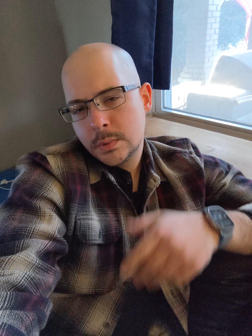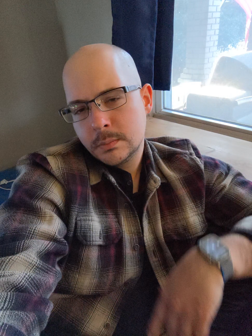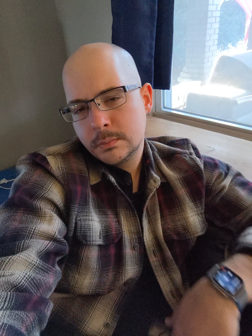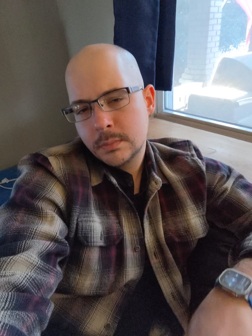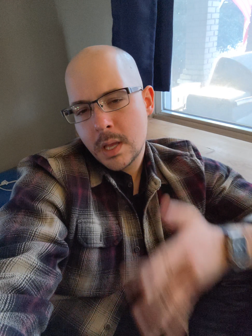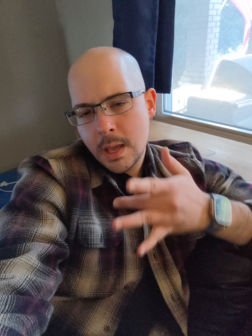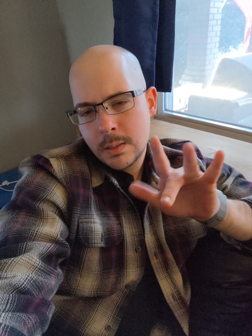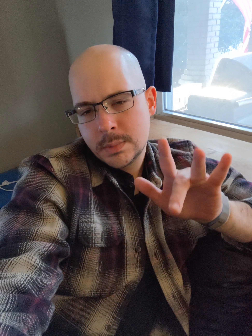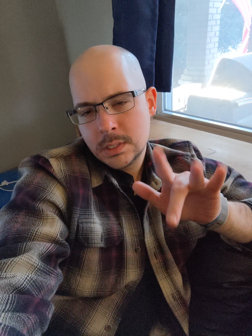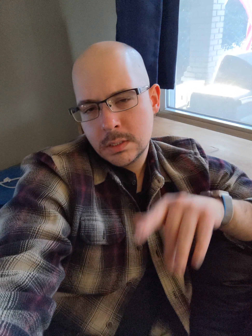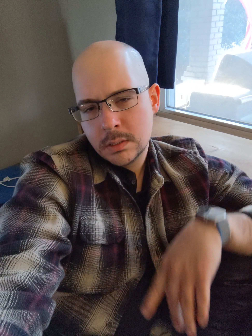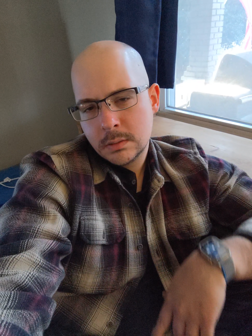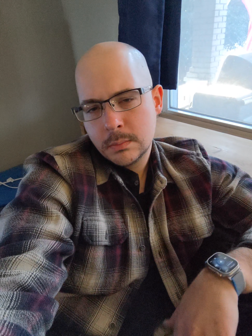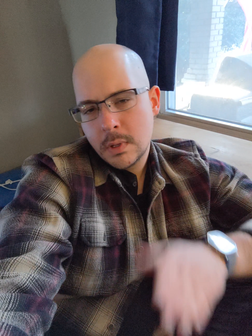empty